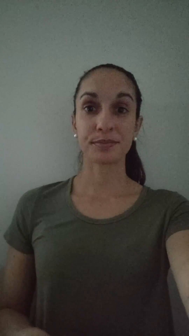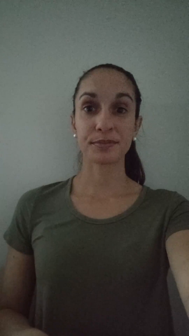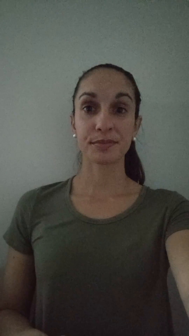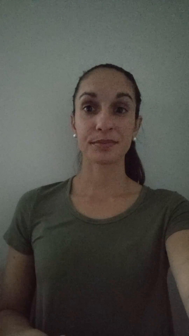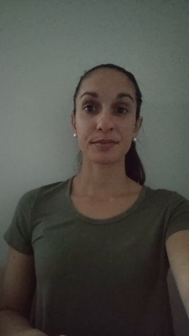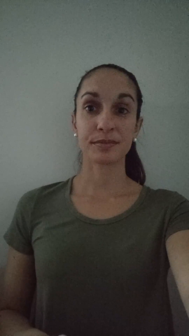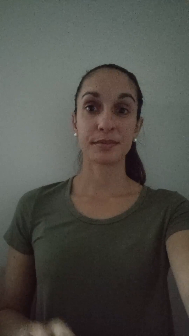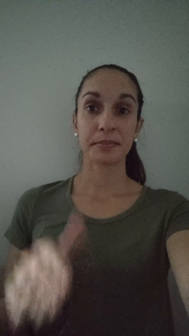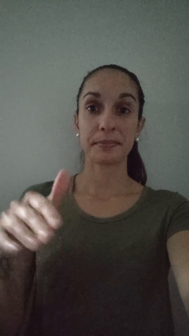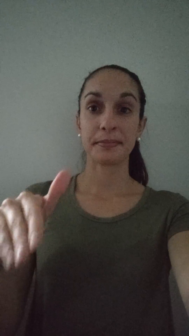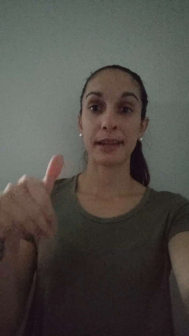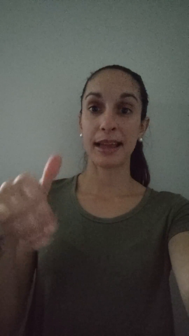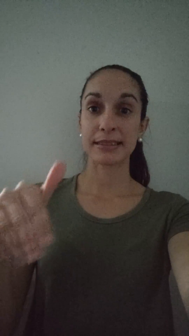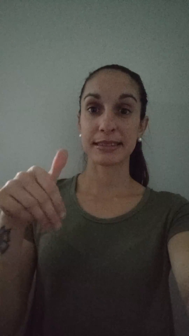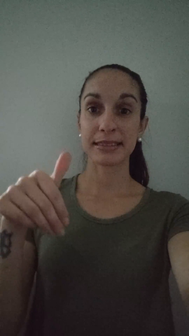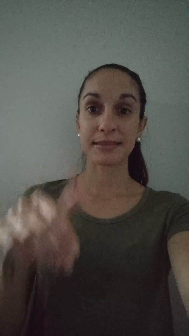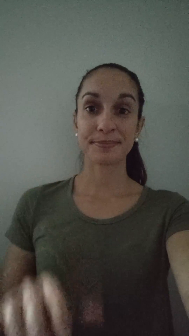pants